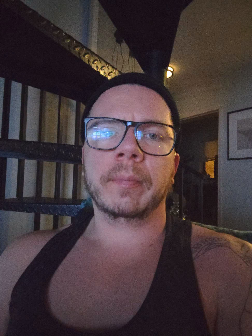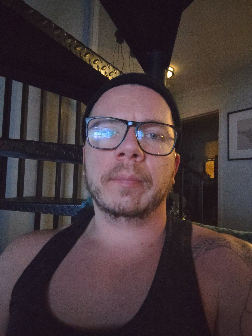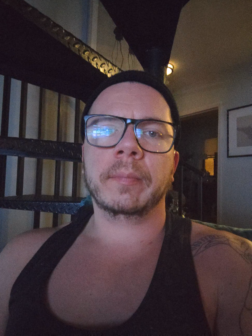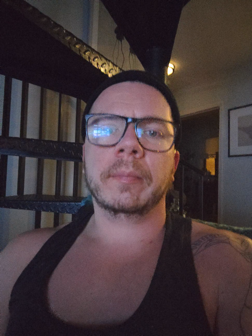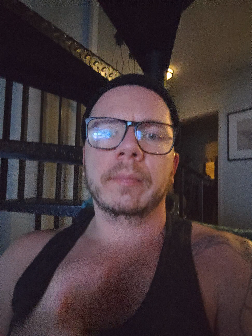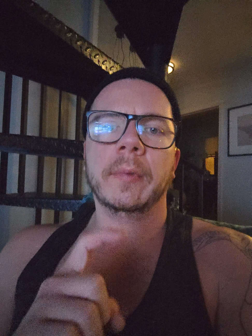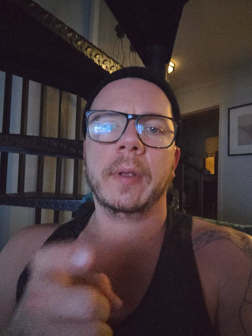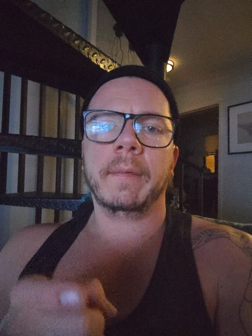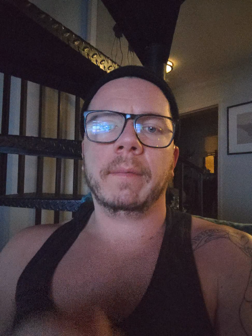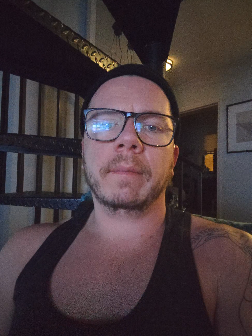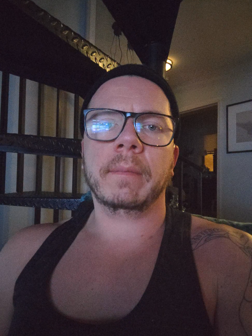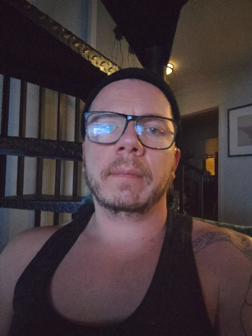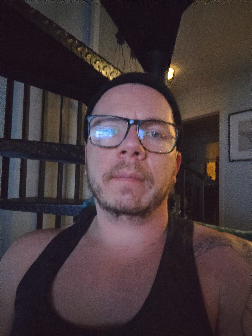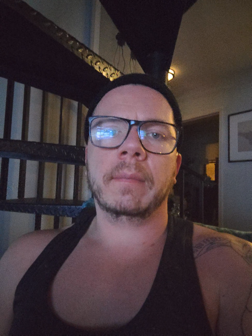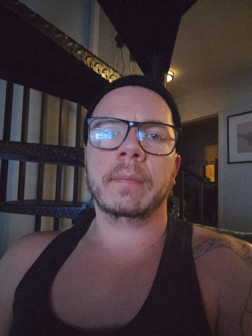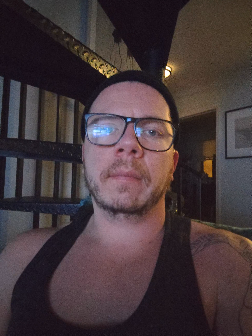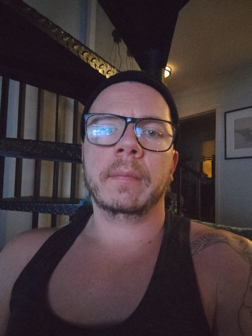gift